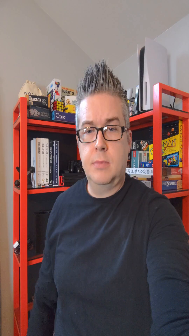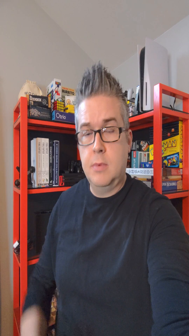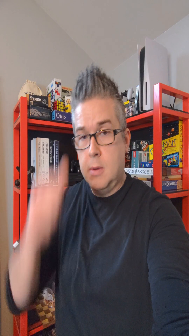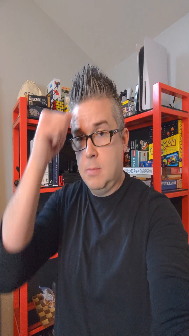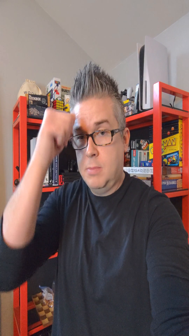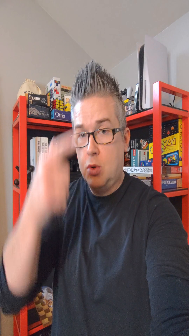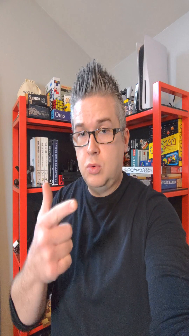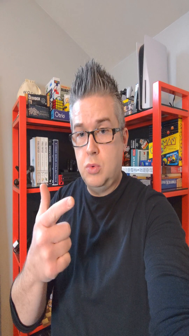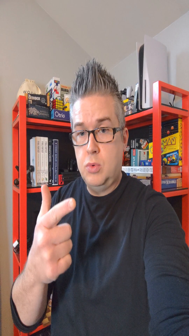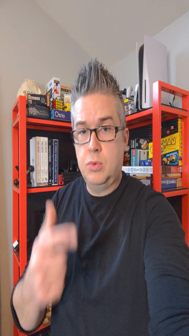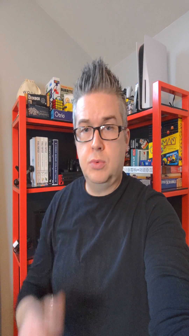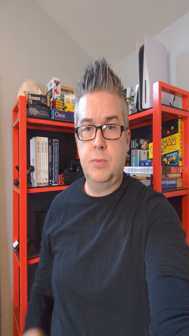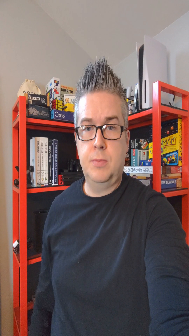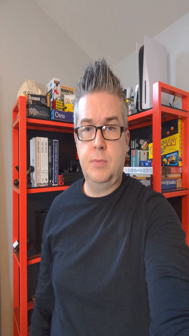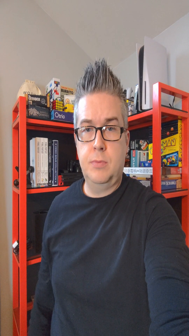brother